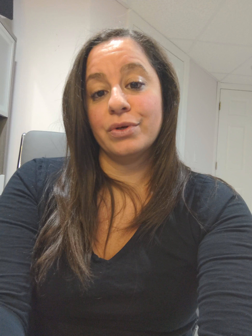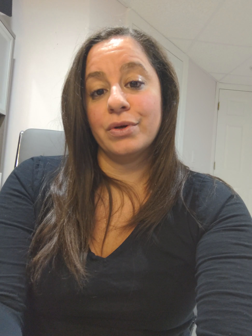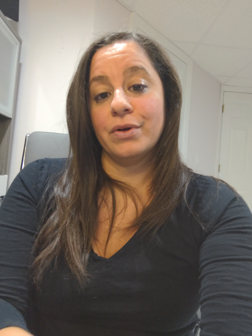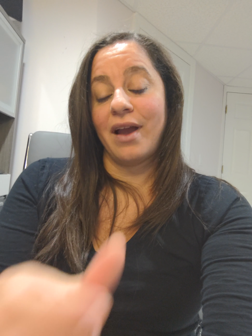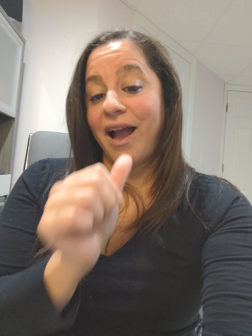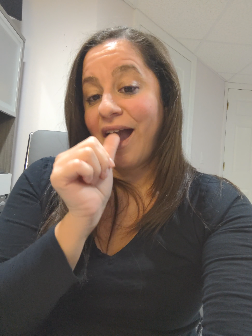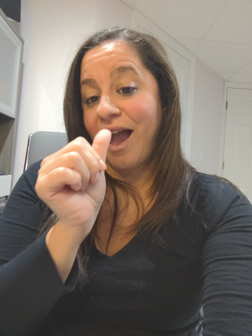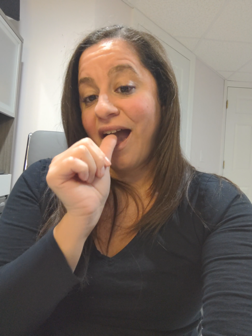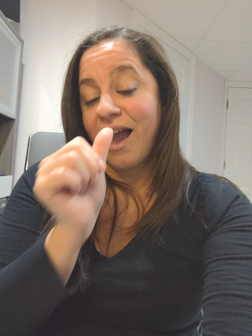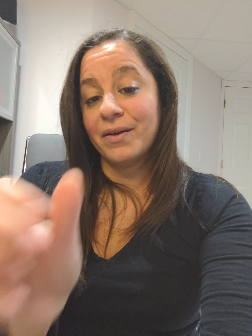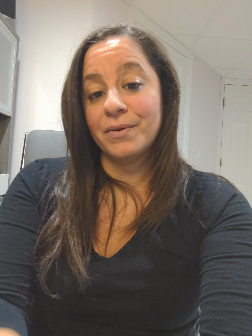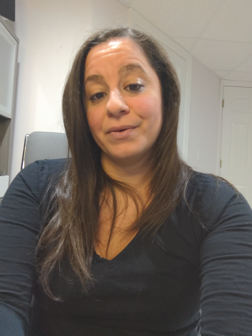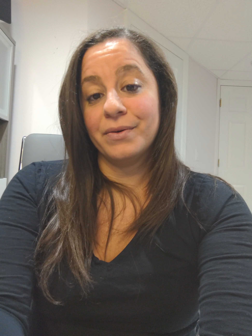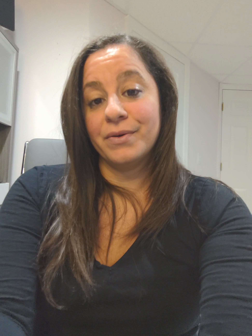nuts